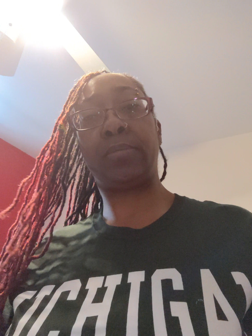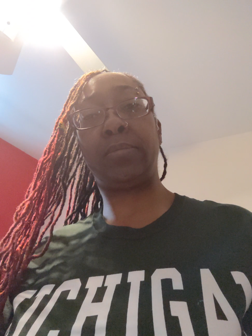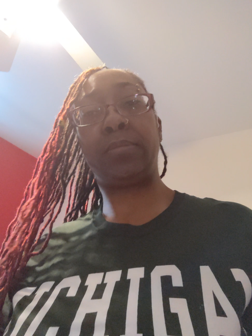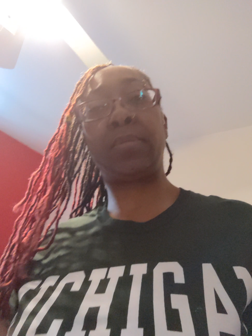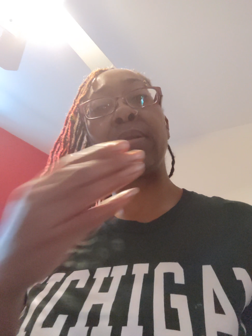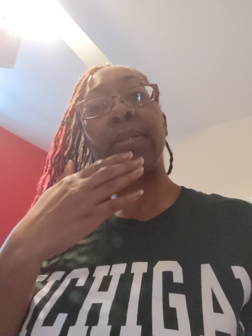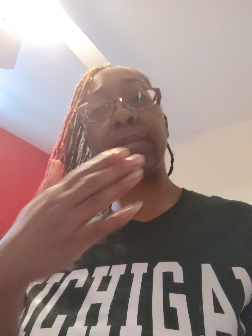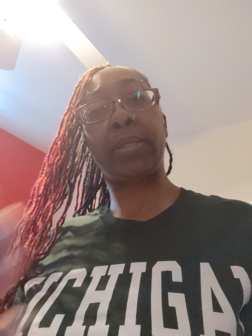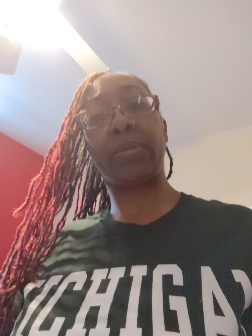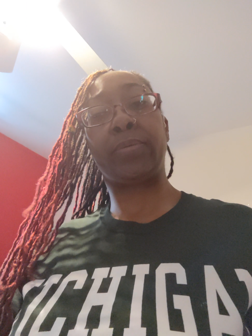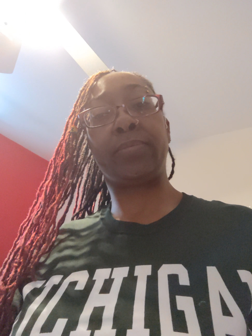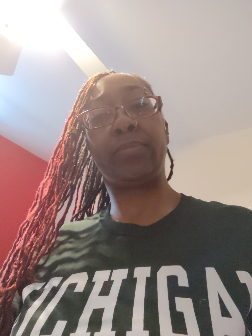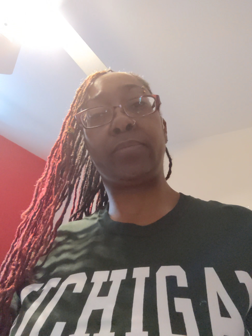thank you